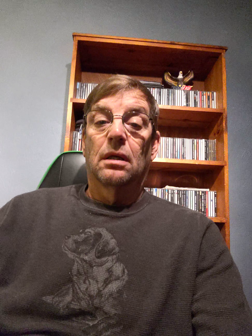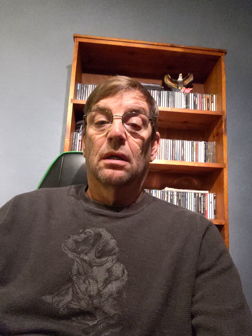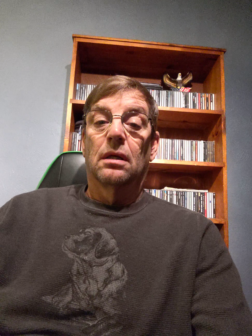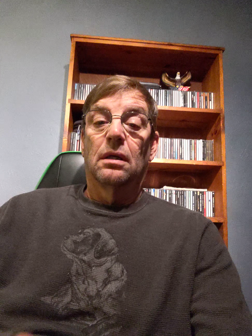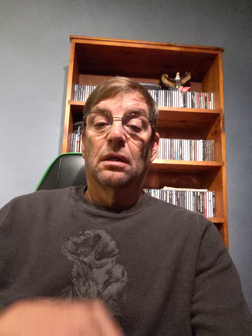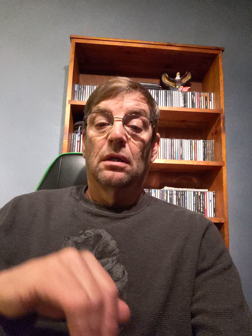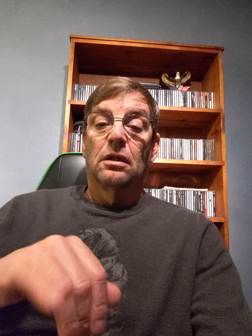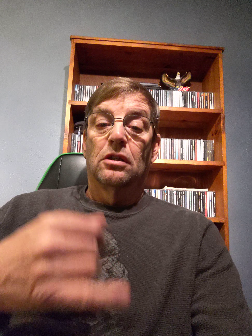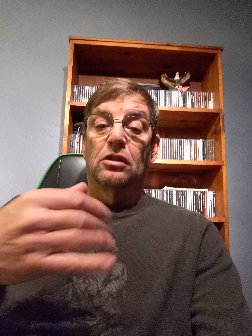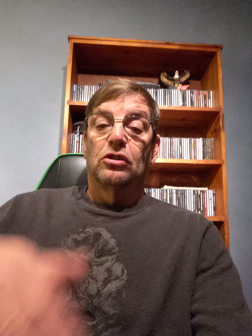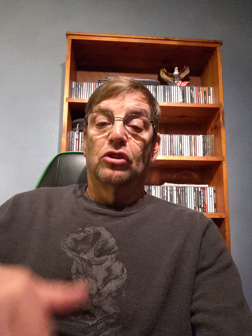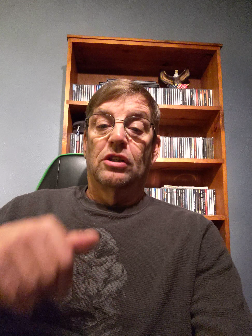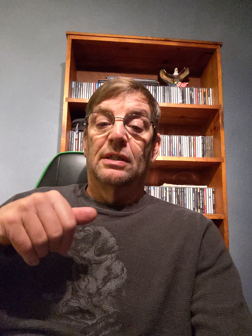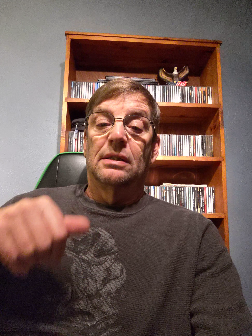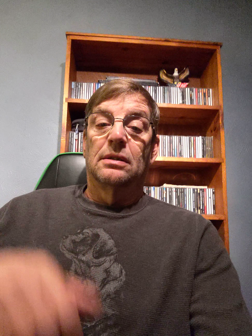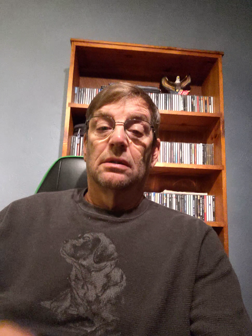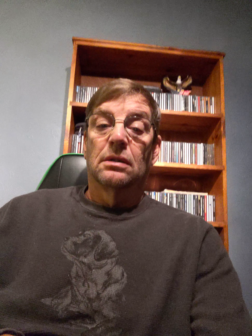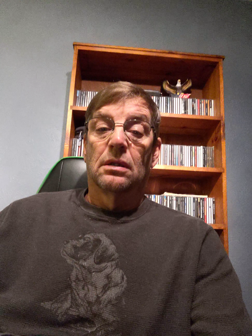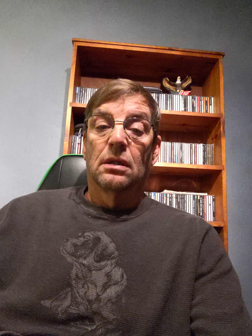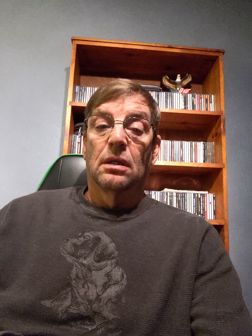jeans